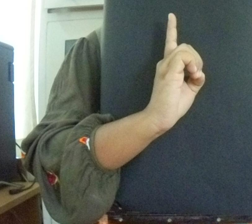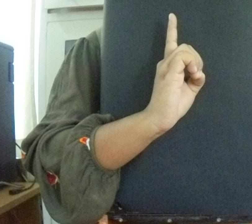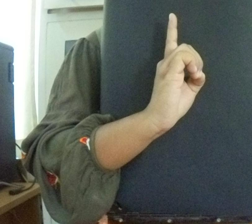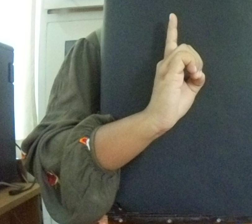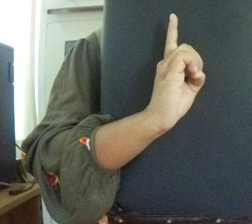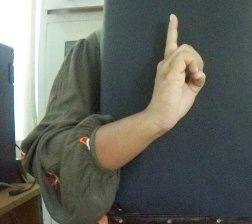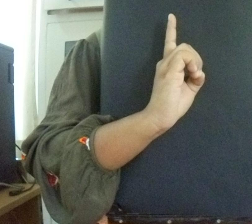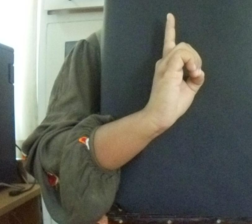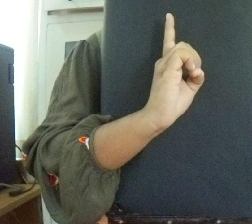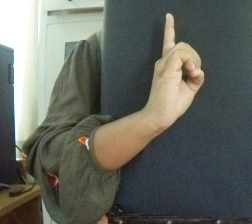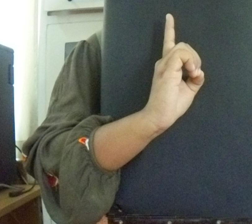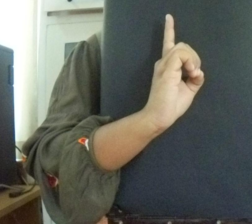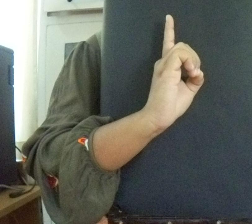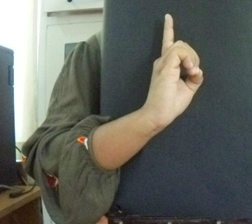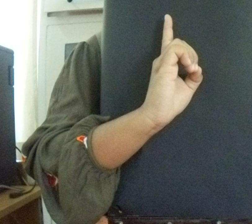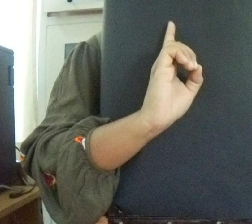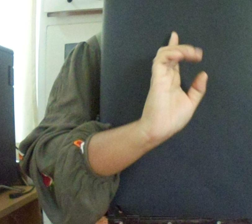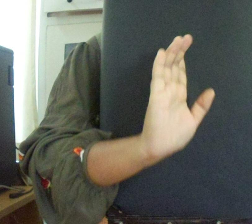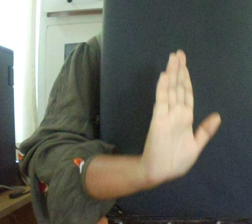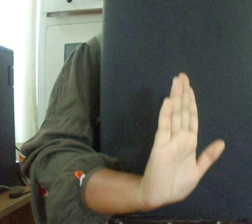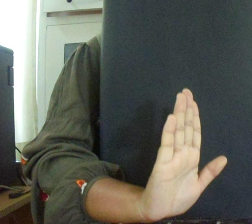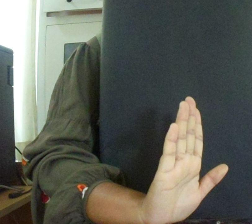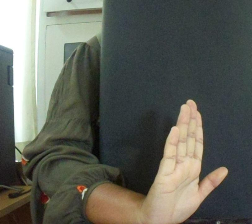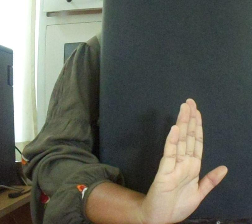hot